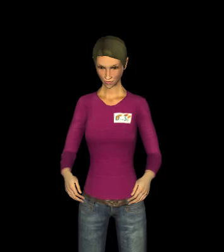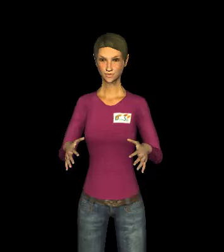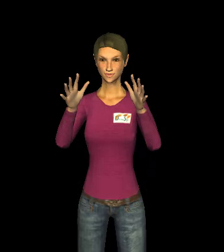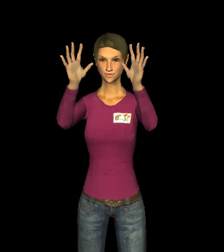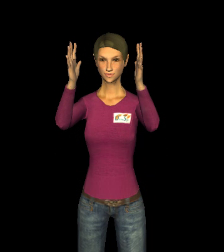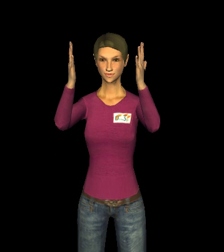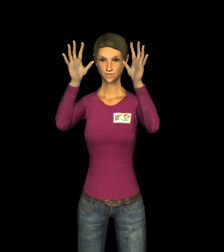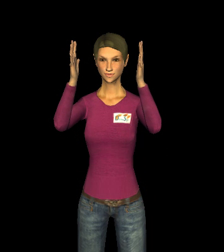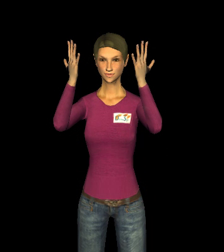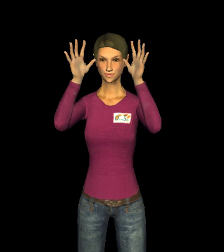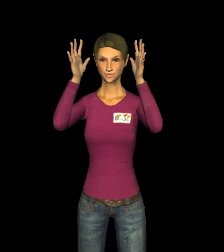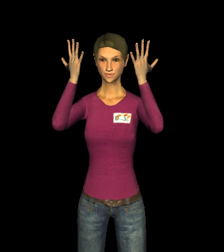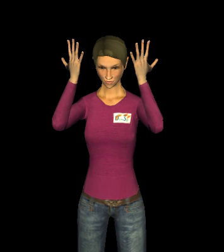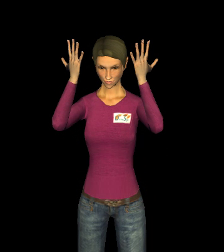غابة